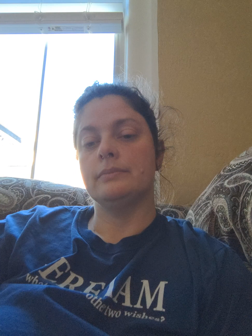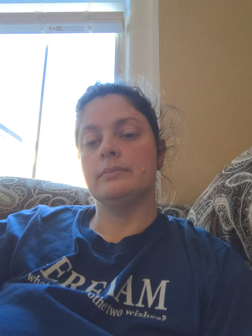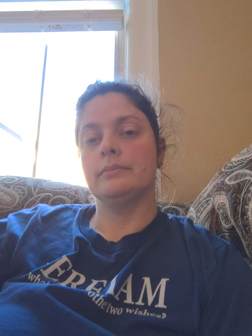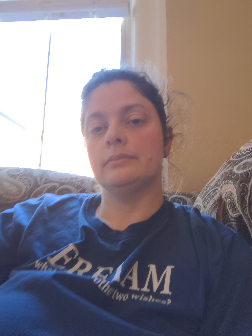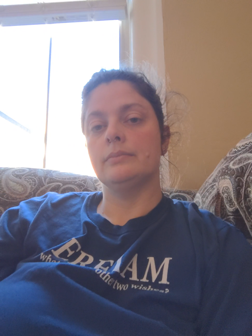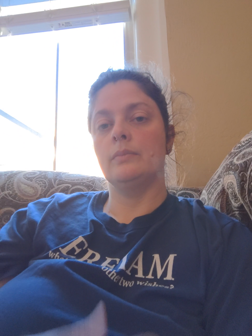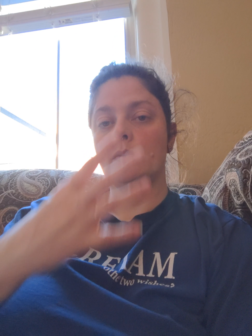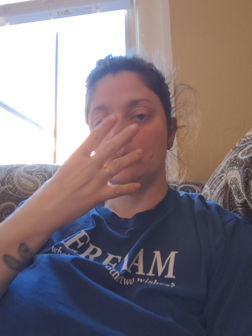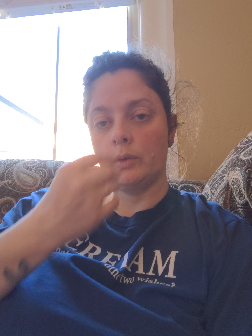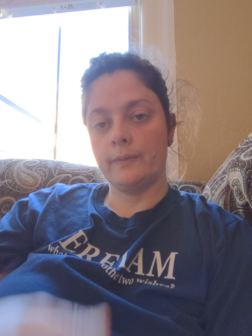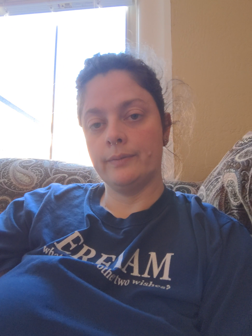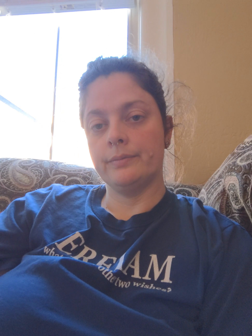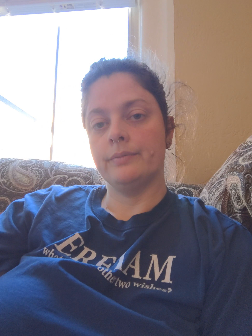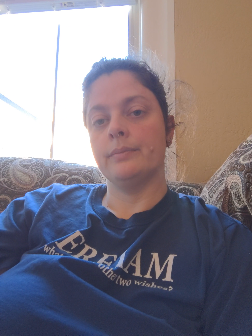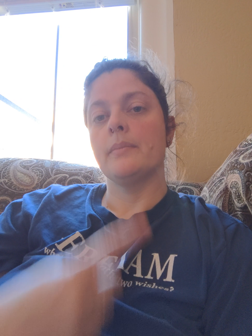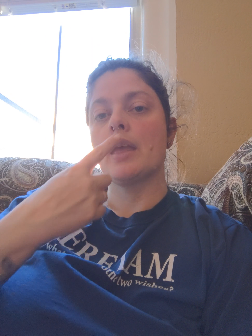wolf